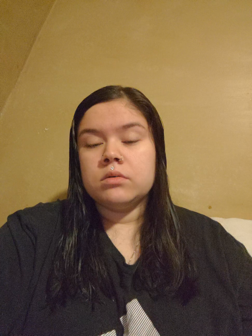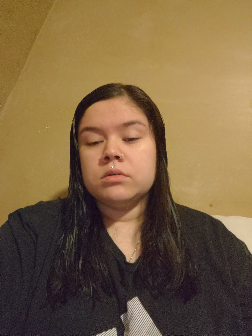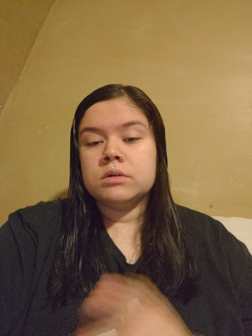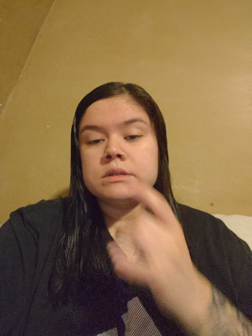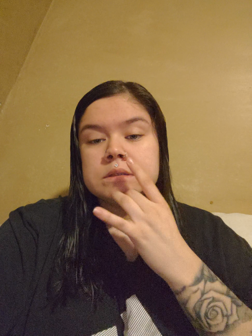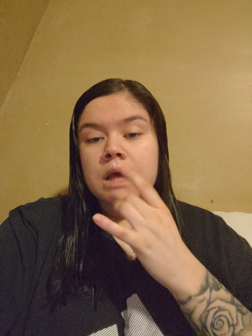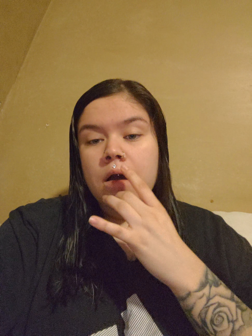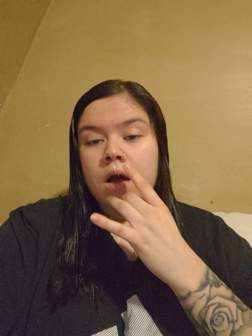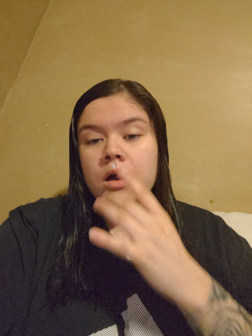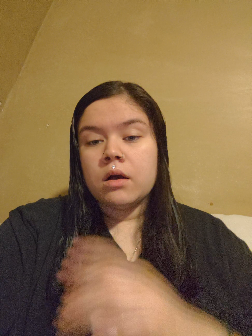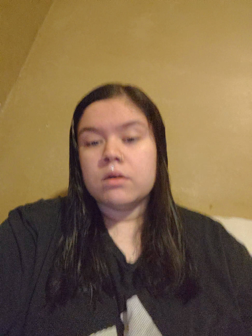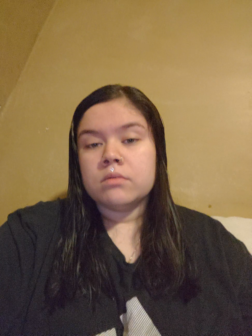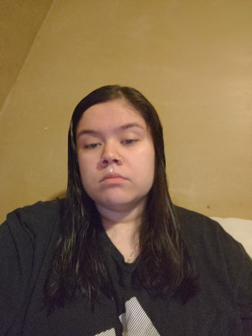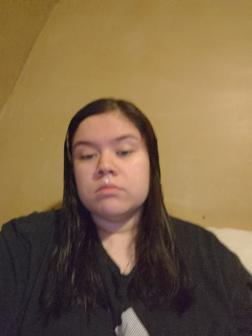snack